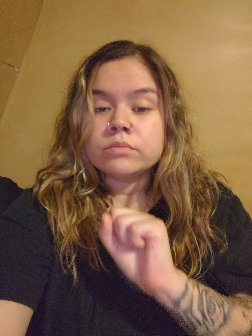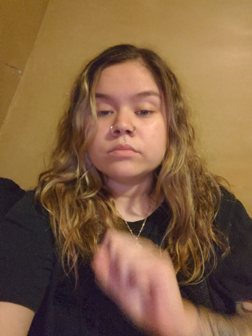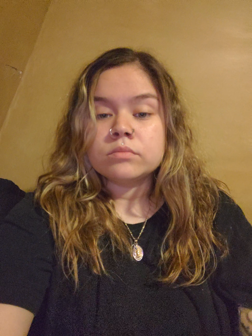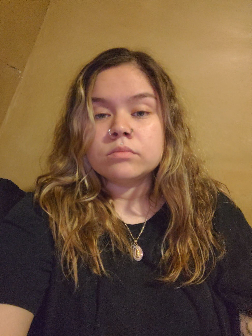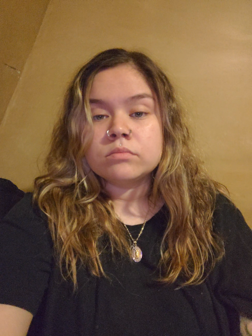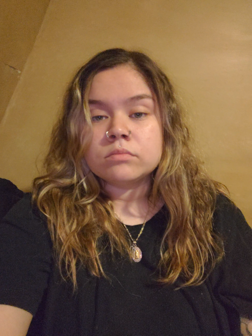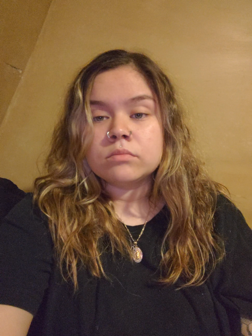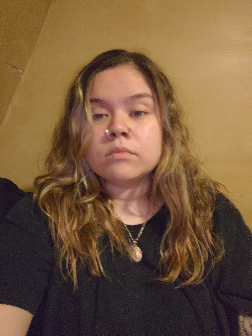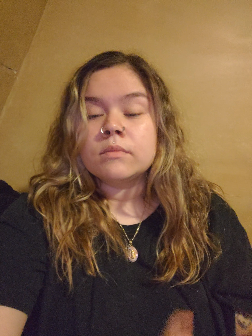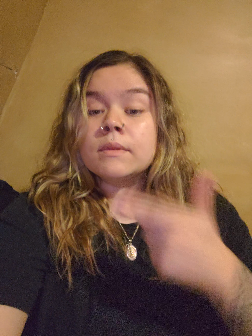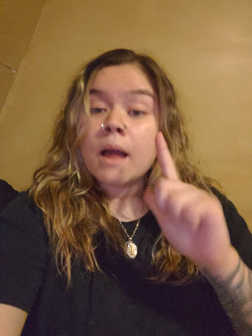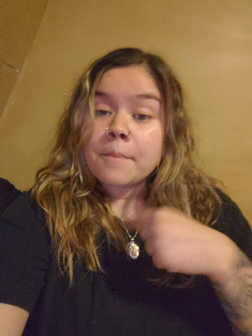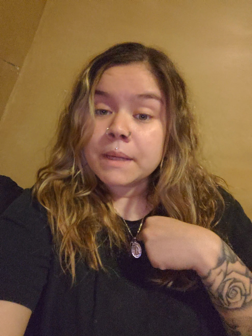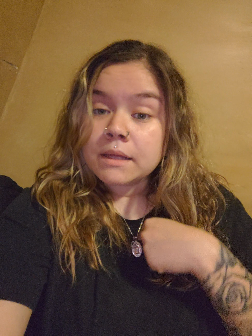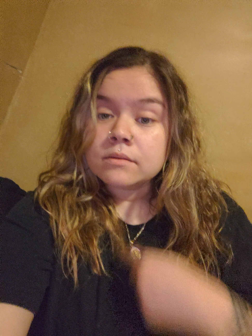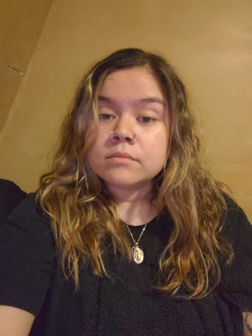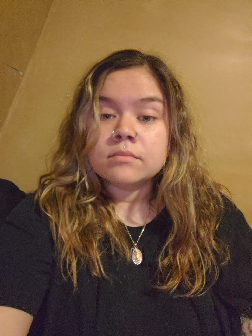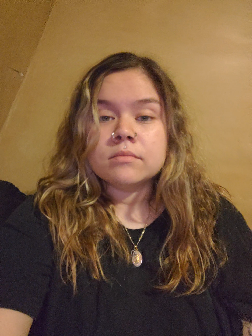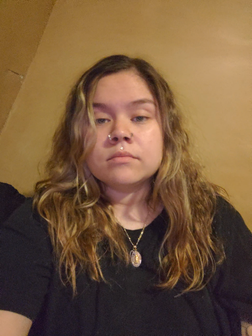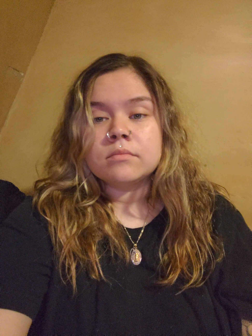let me